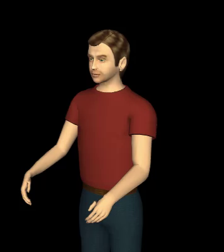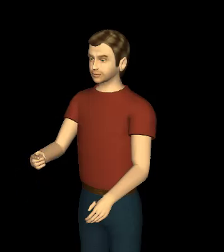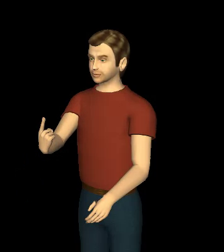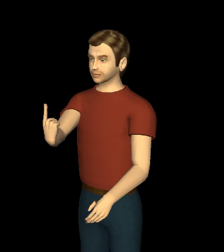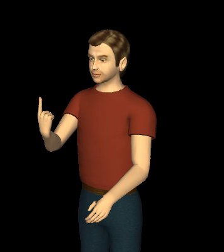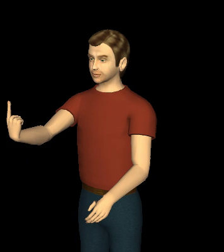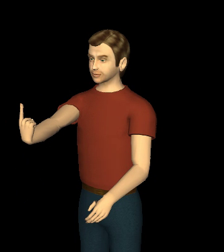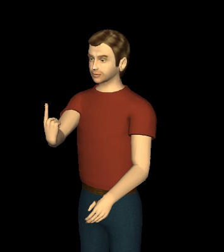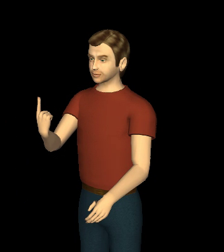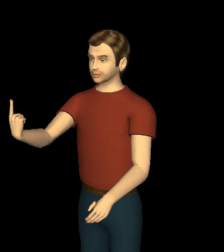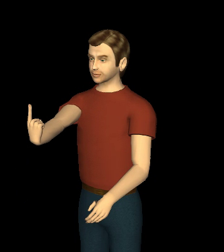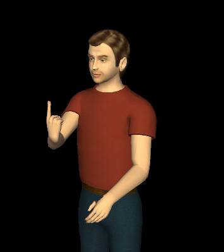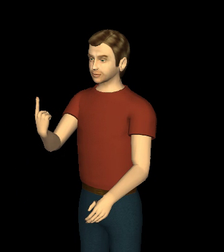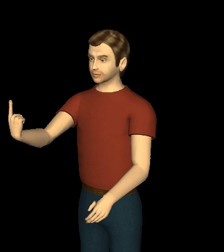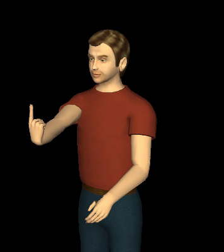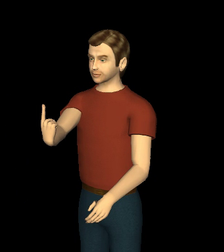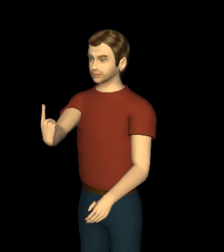يدير